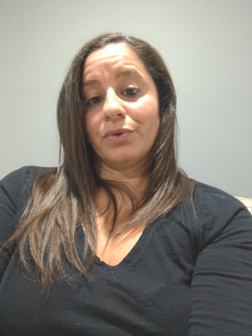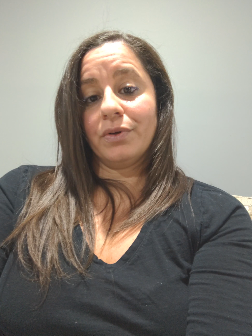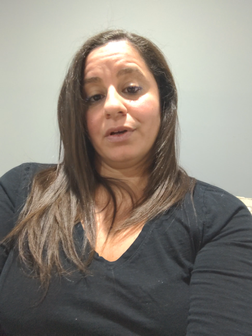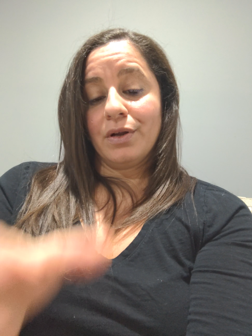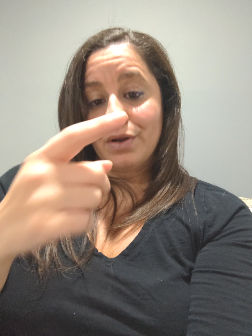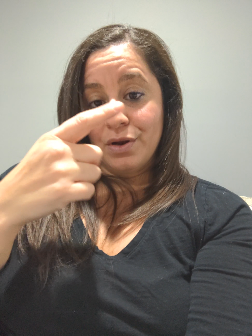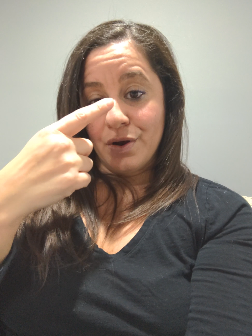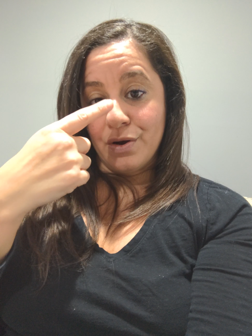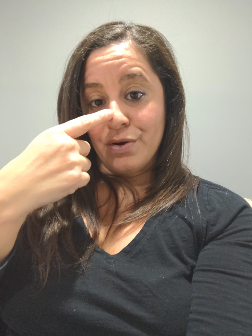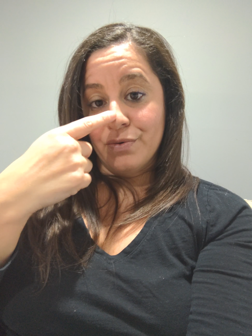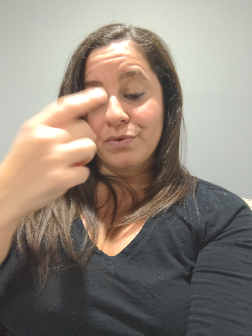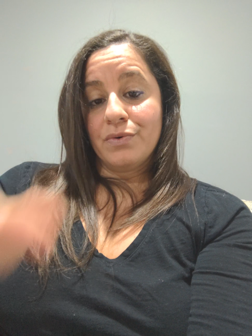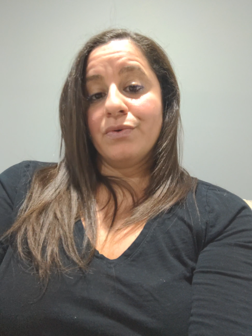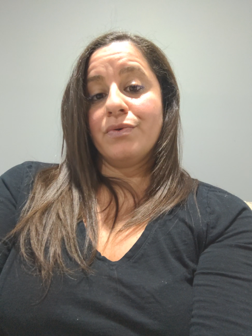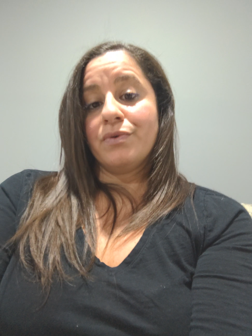nose